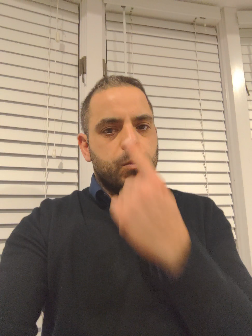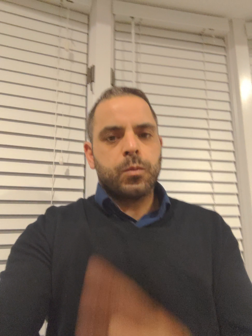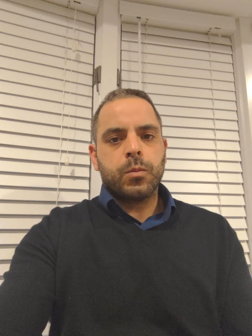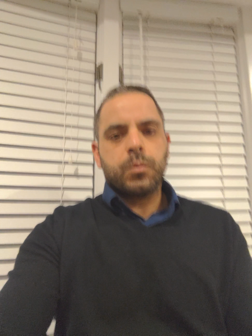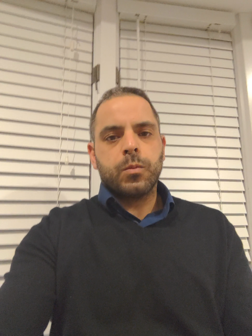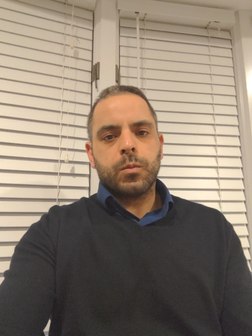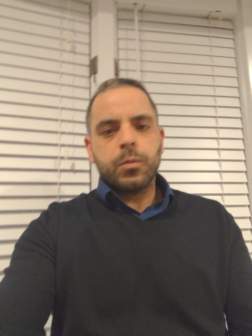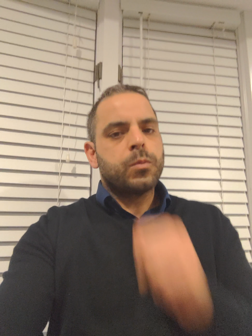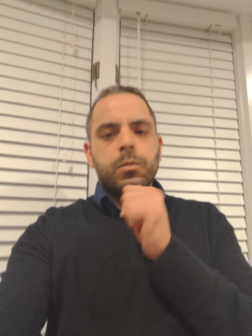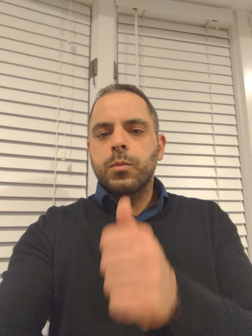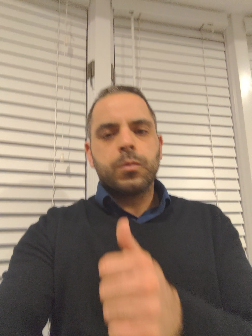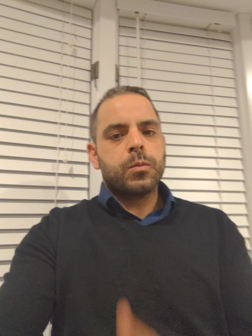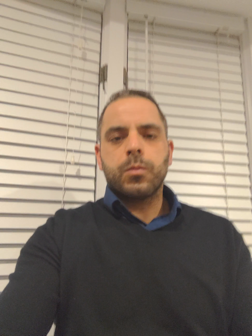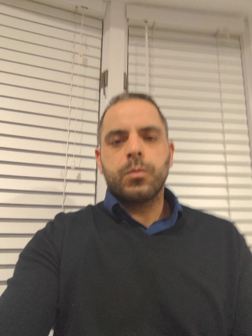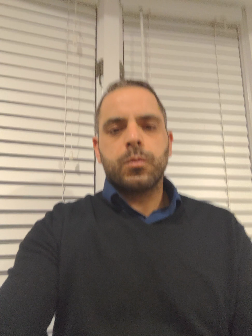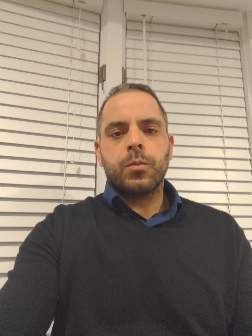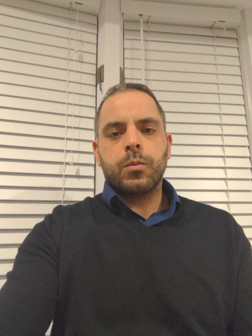not